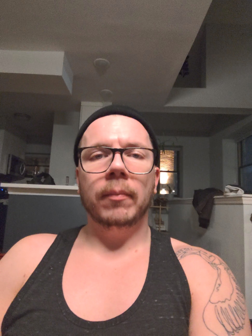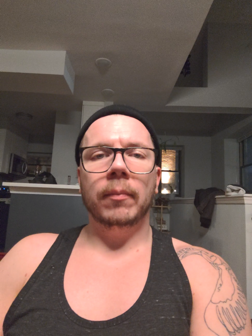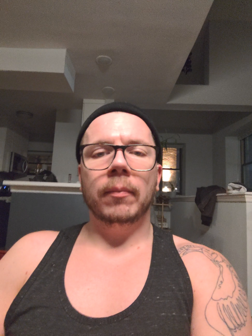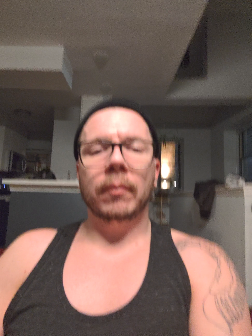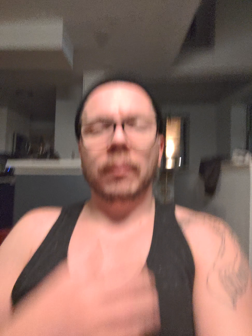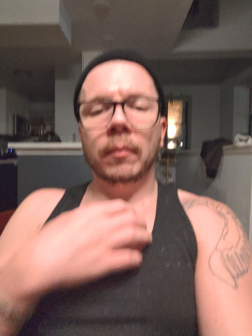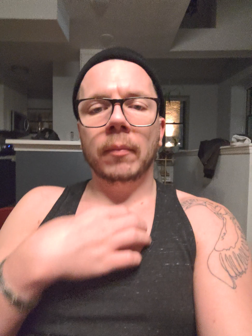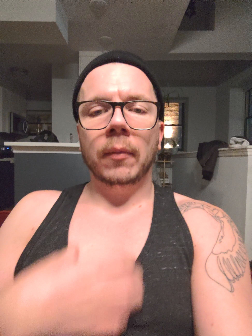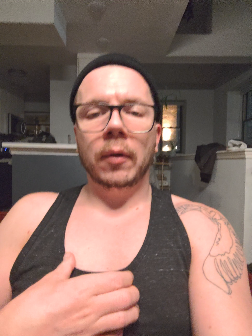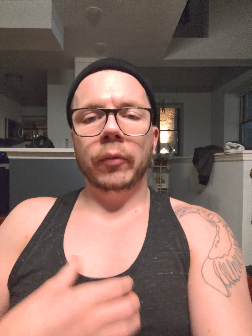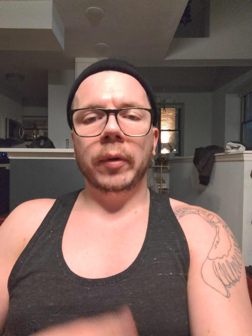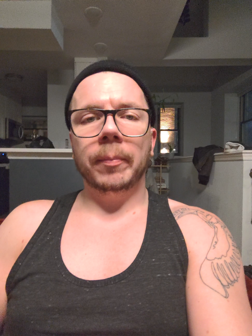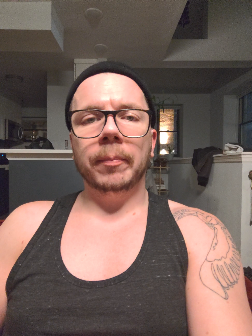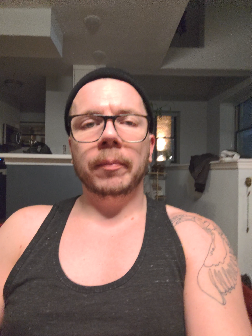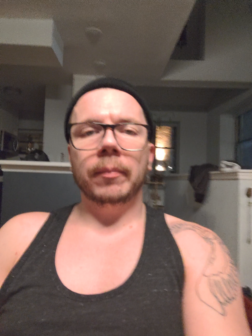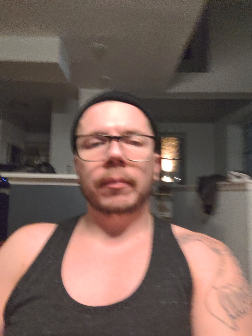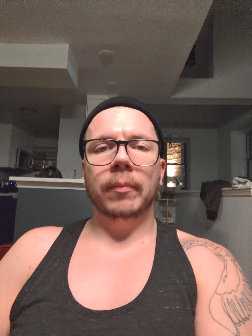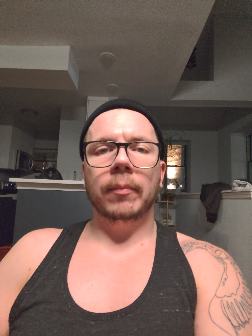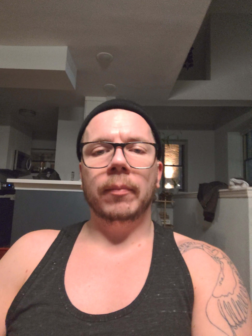hungry